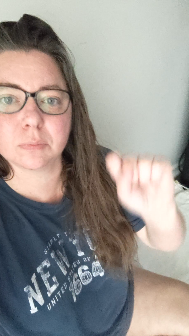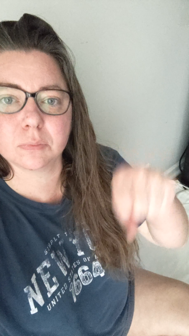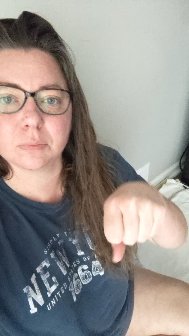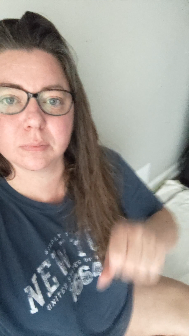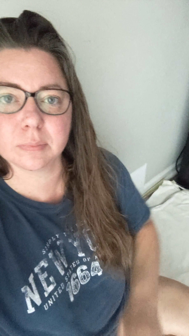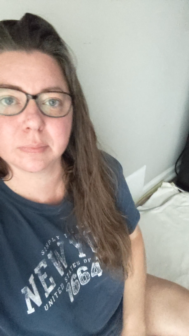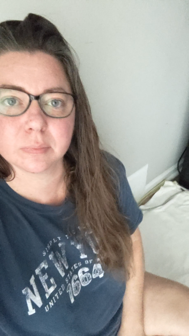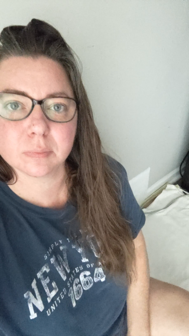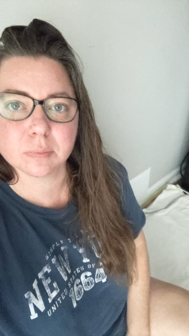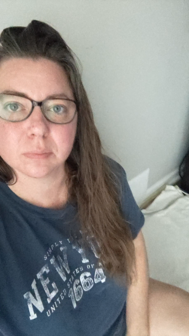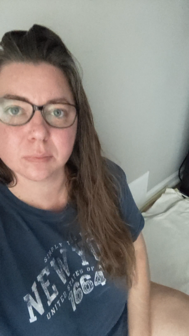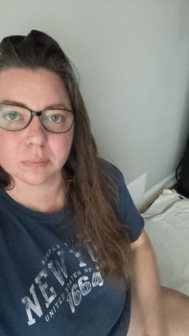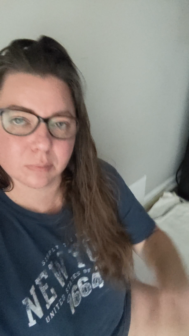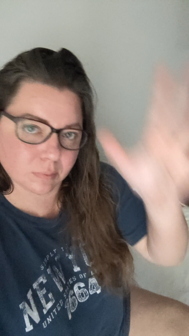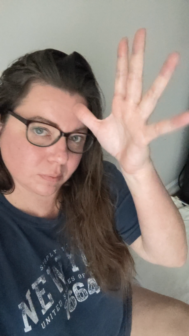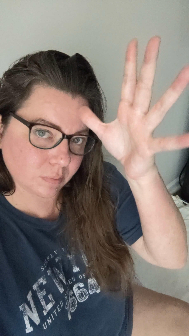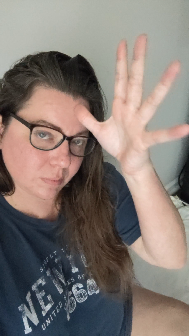daddy